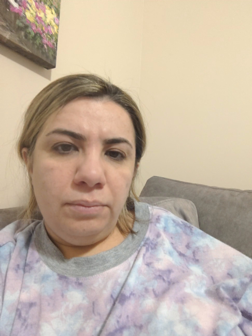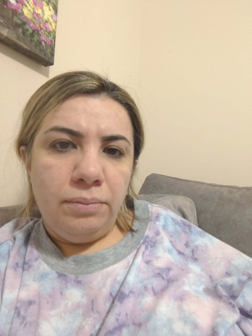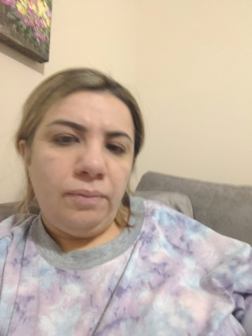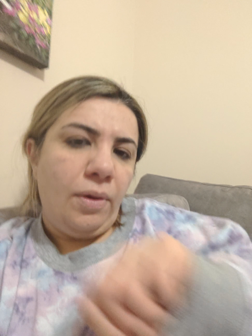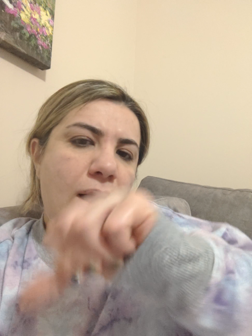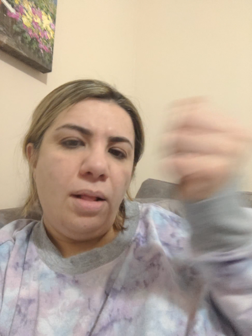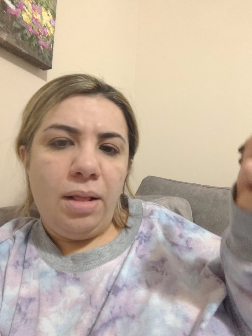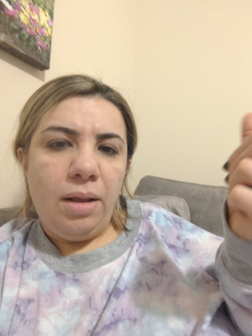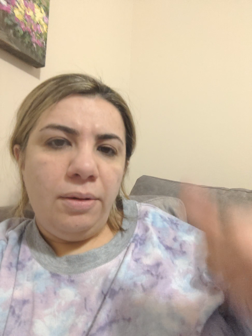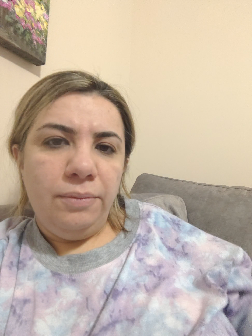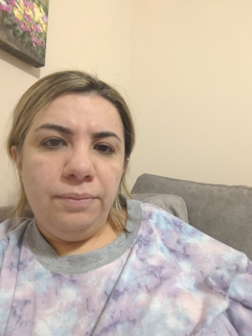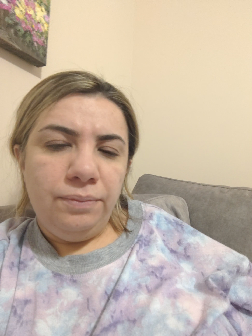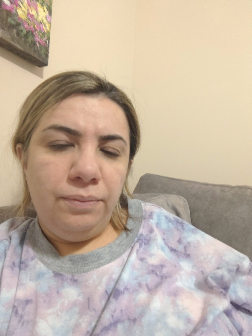another